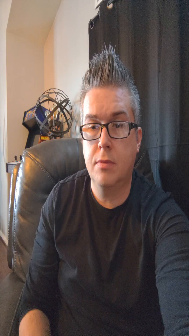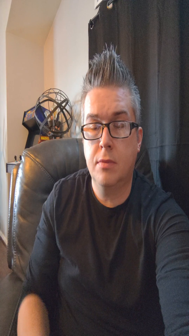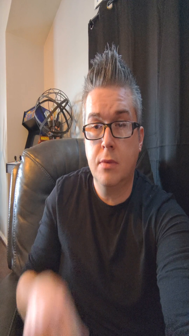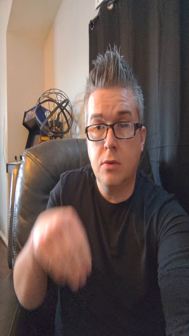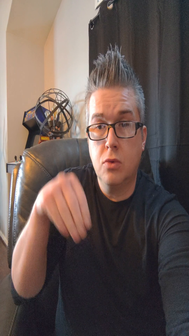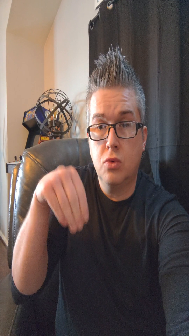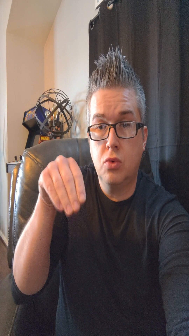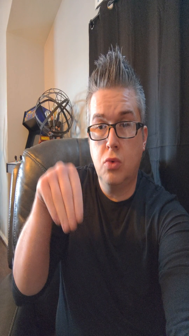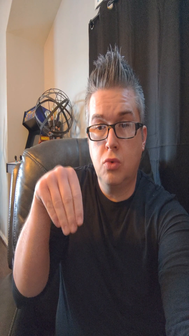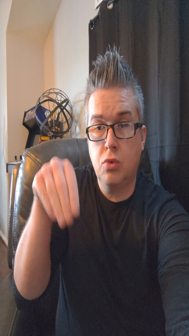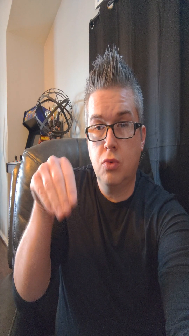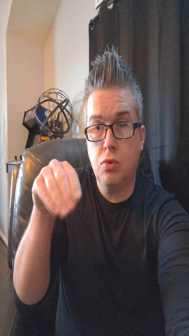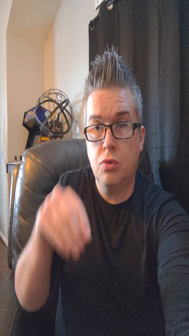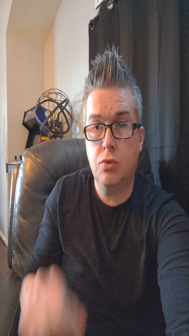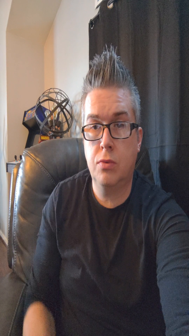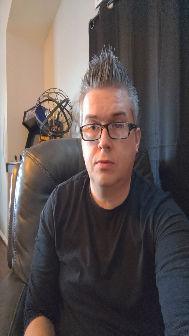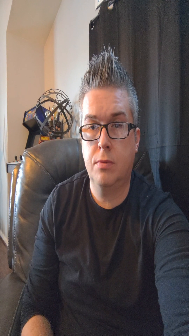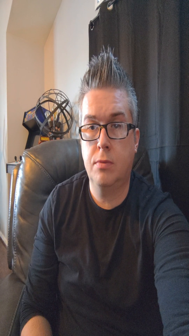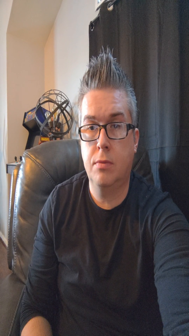store